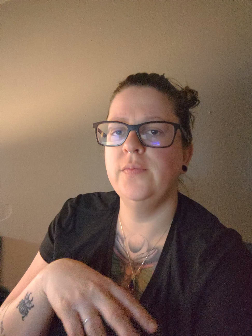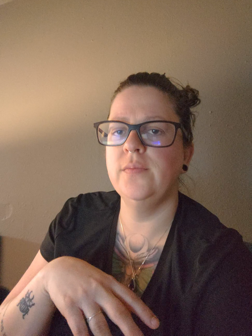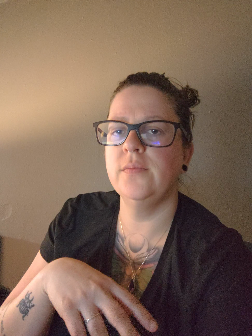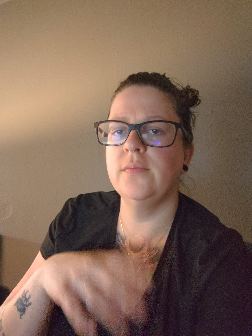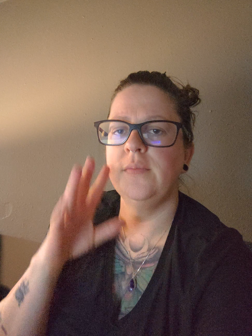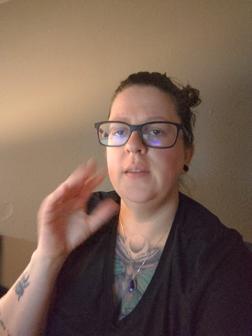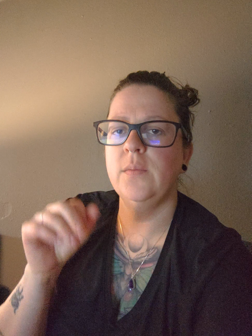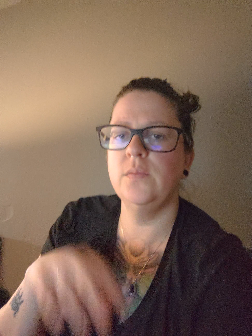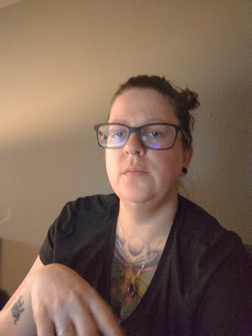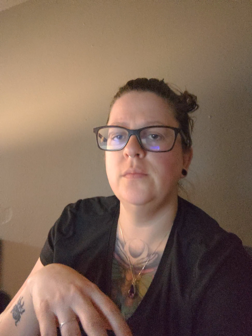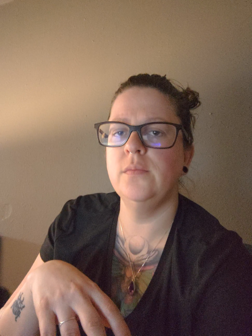loud